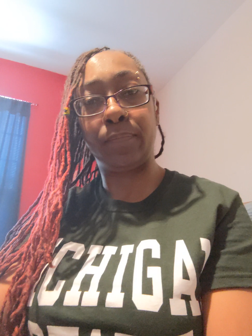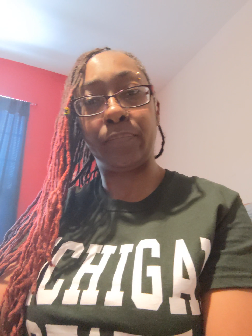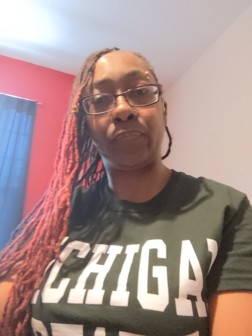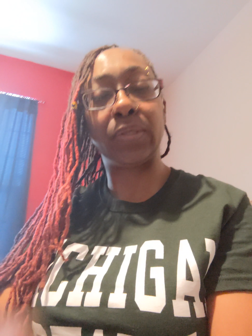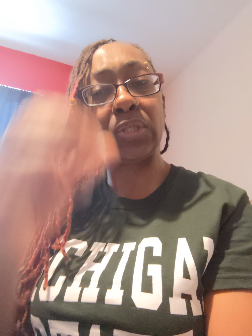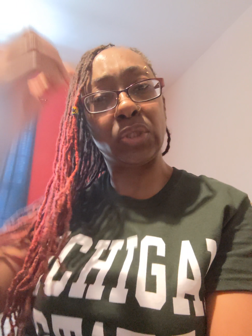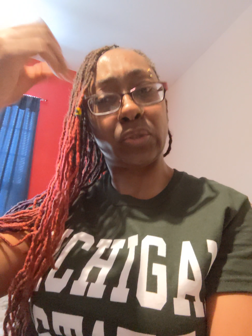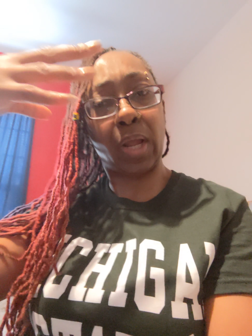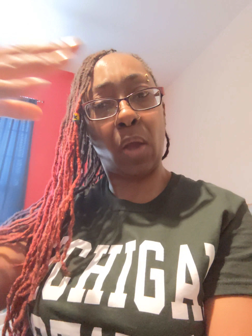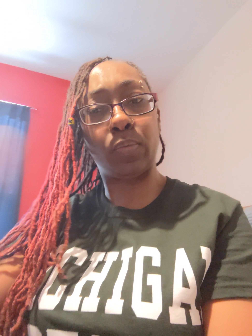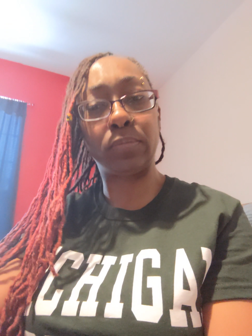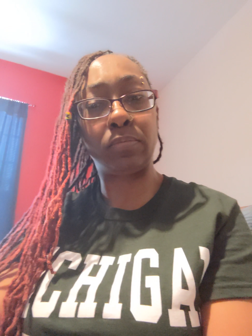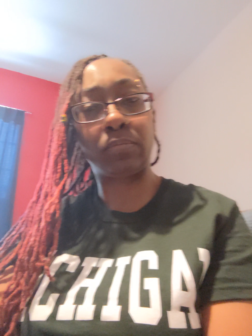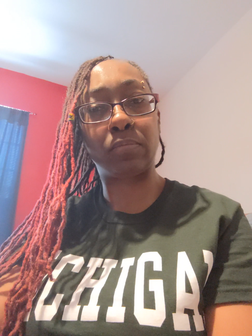shower